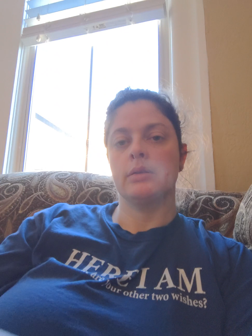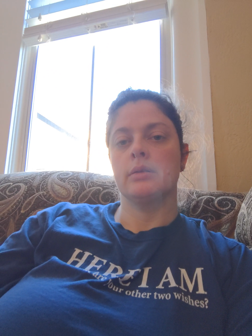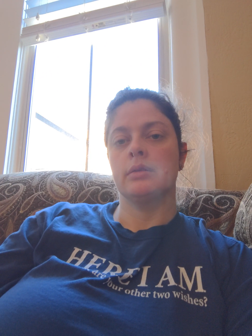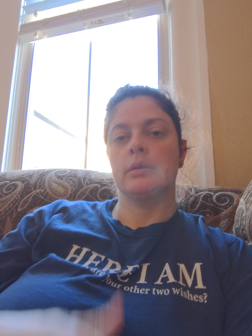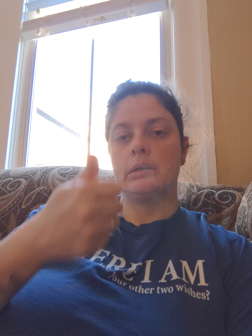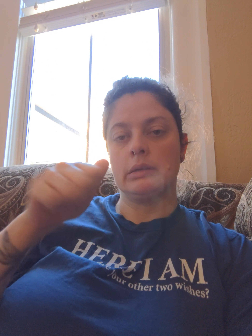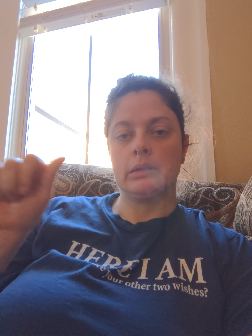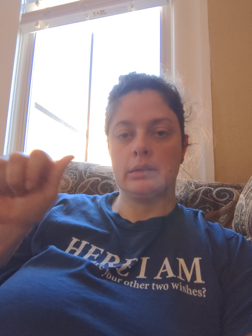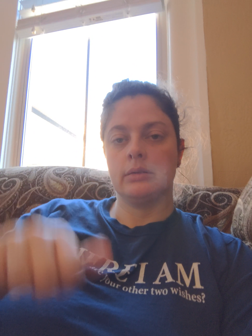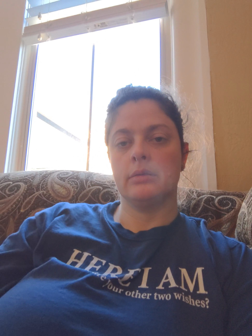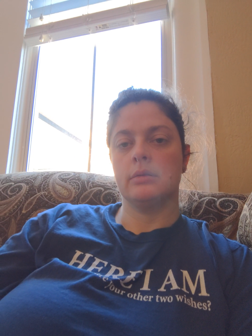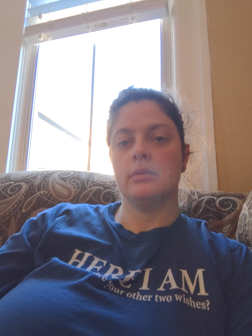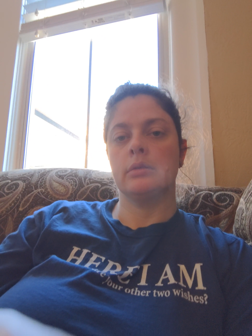any